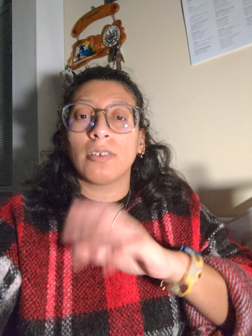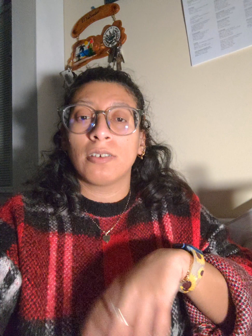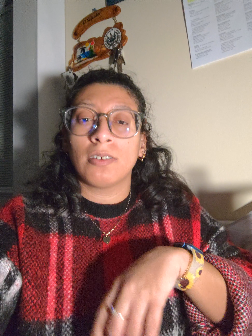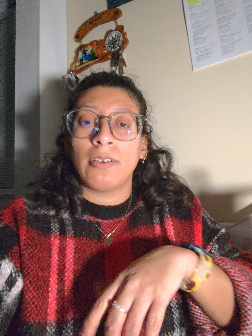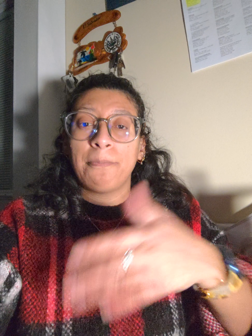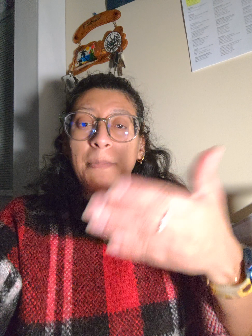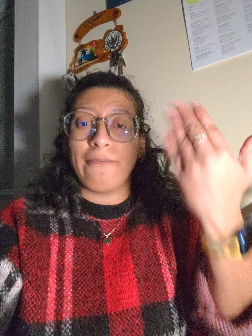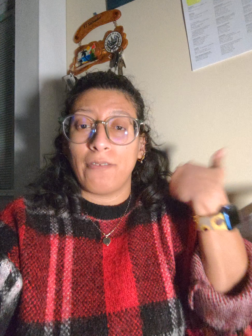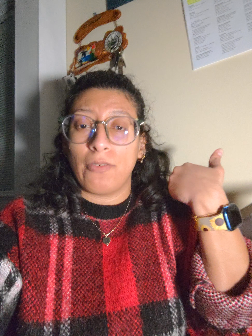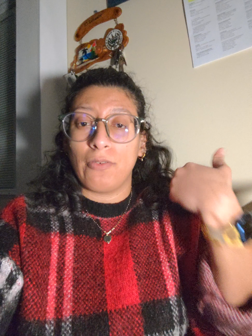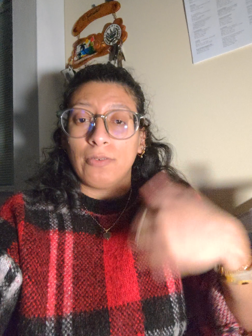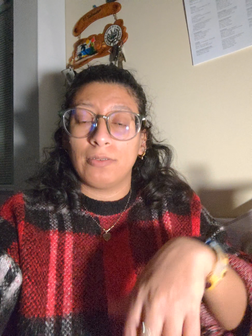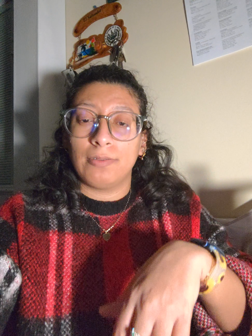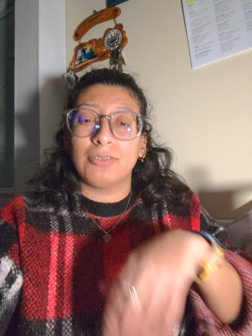before